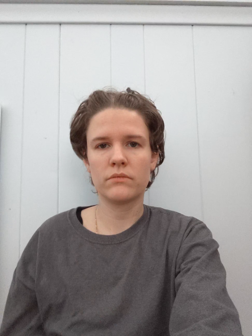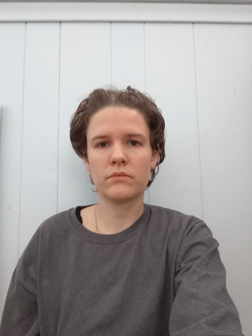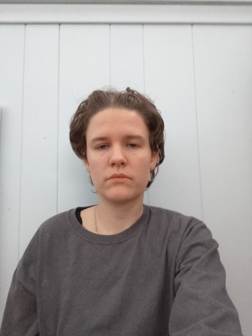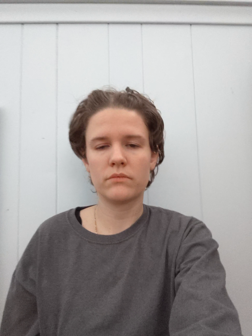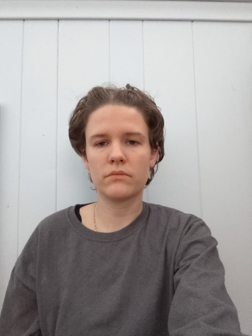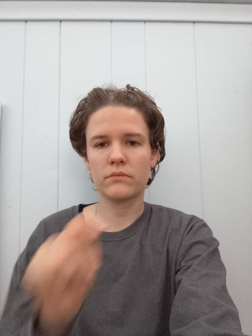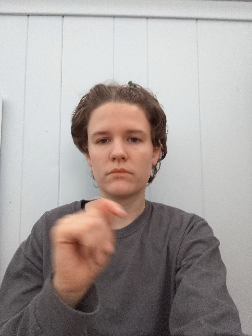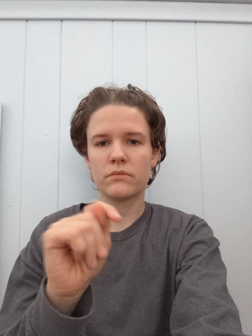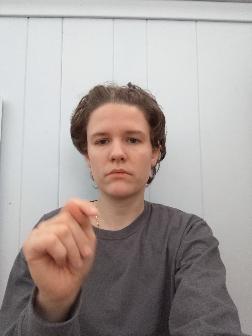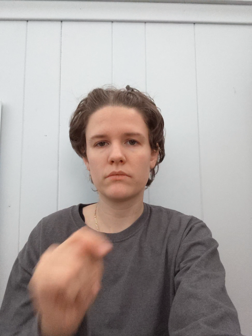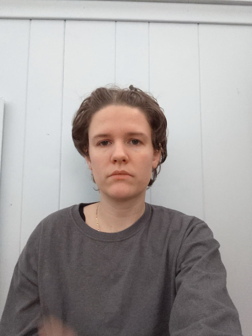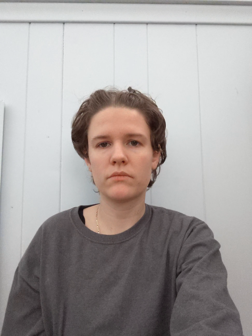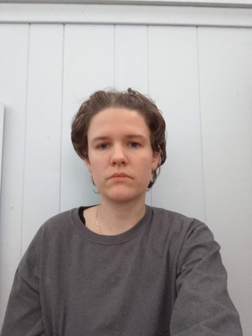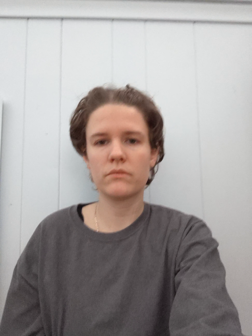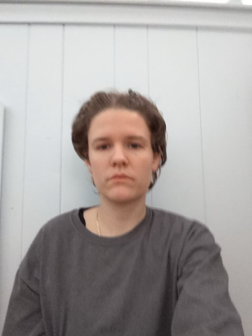potty